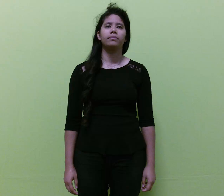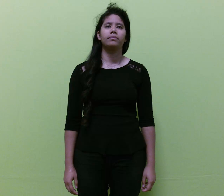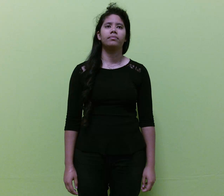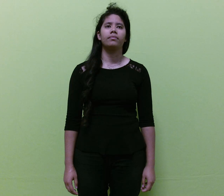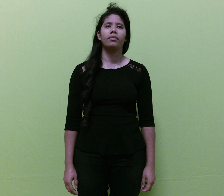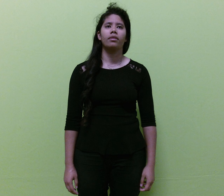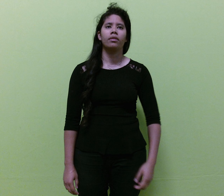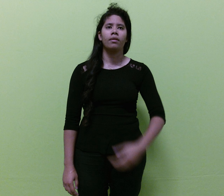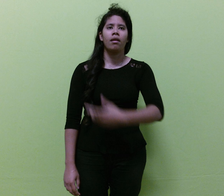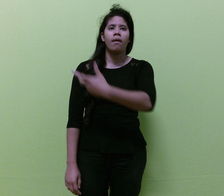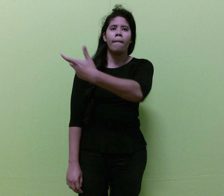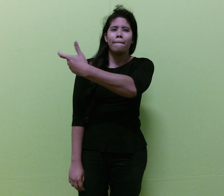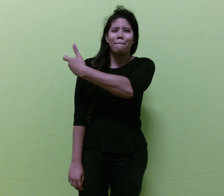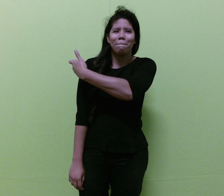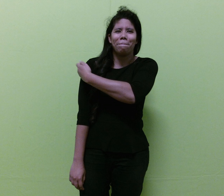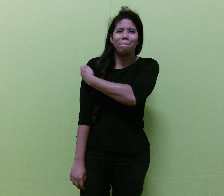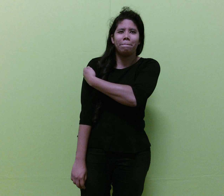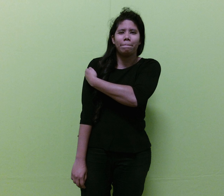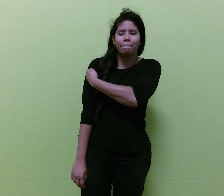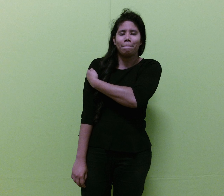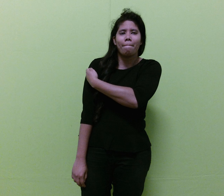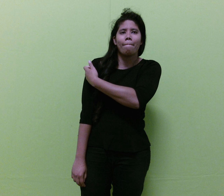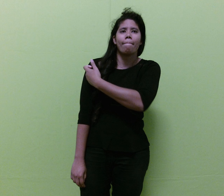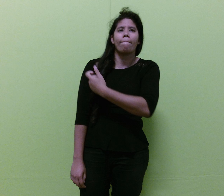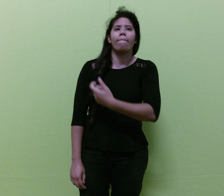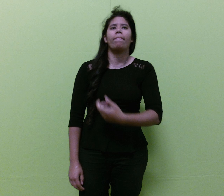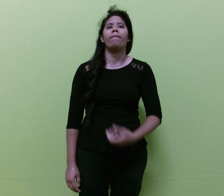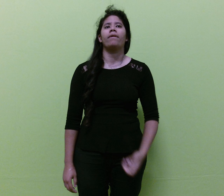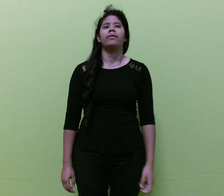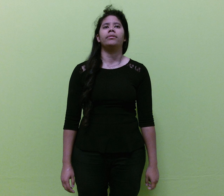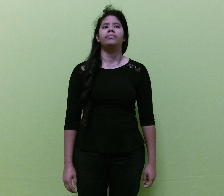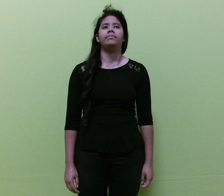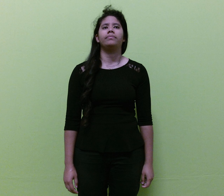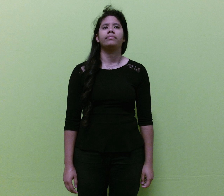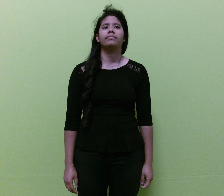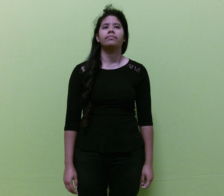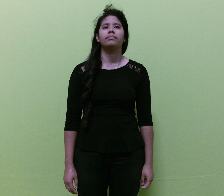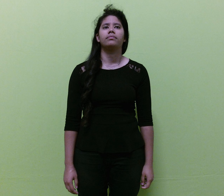vacina